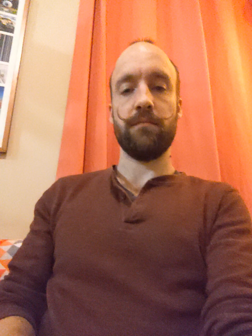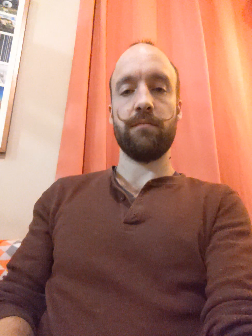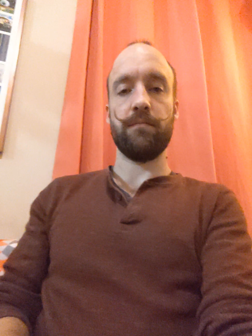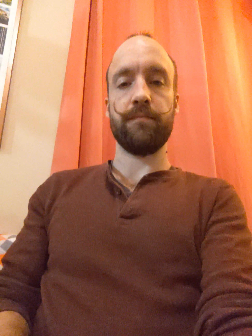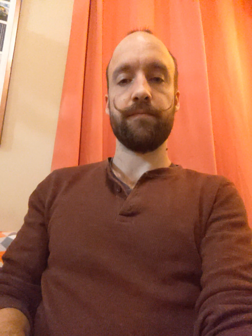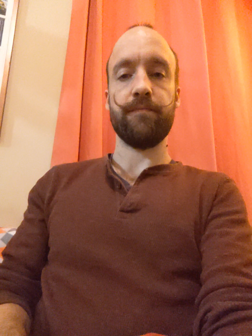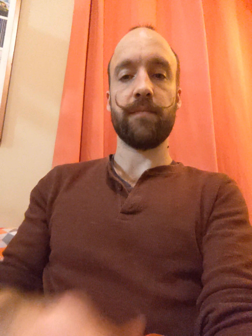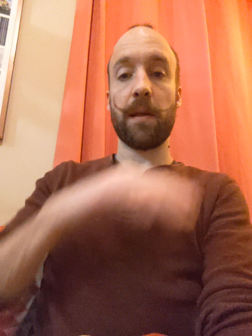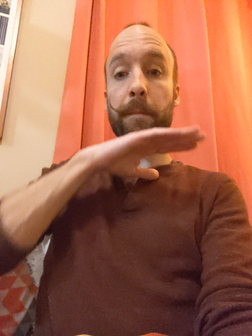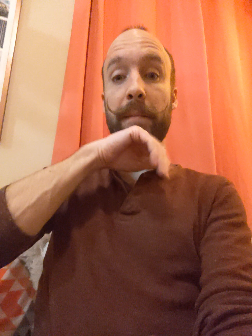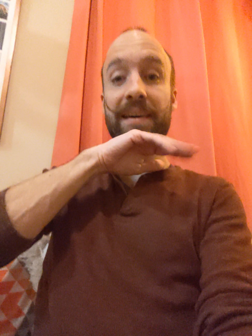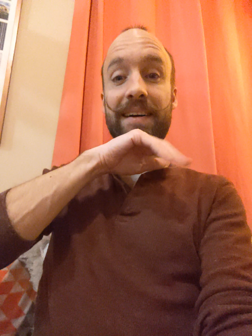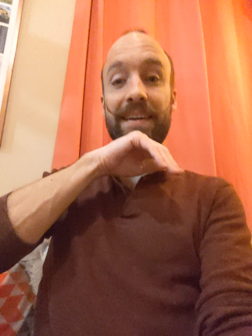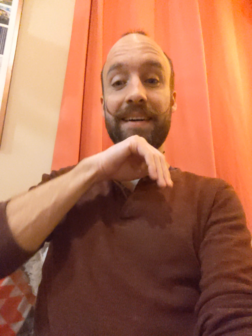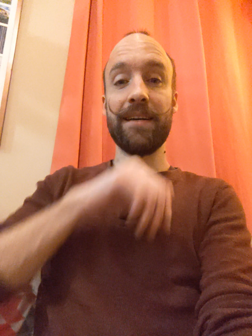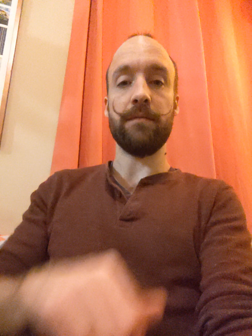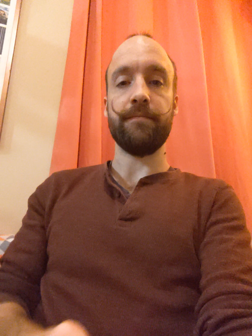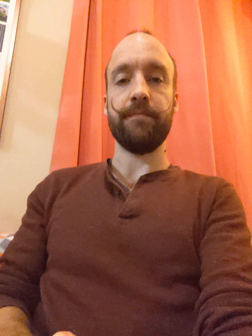pig